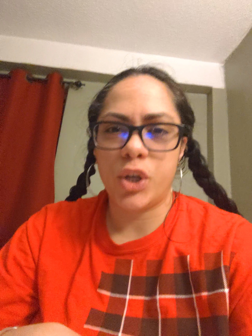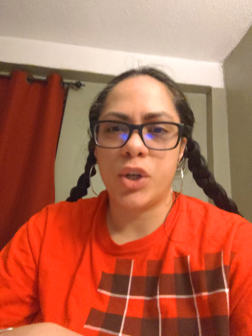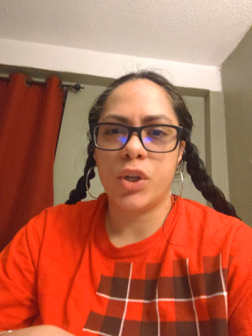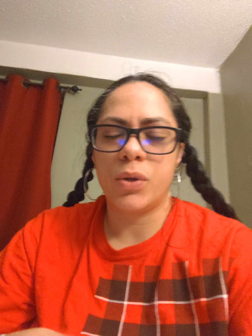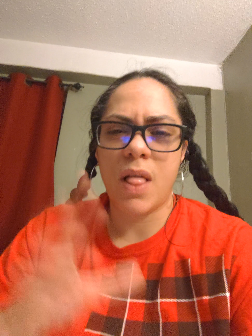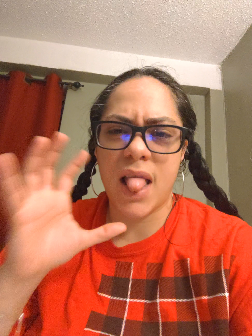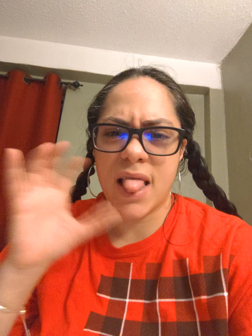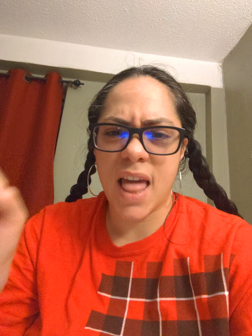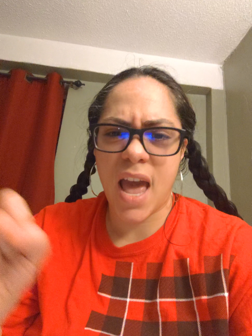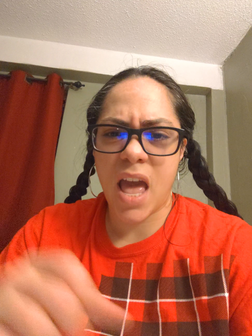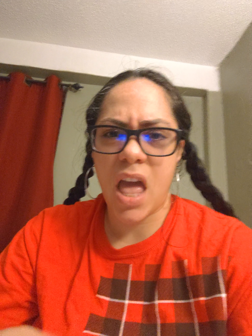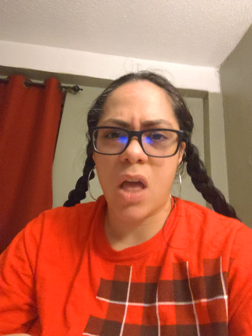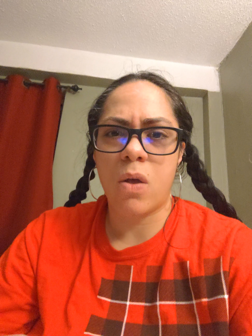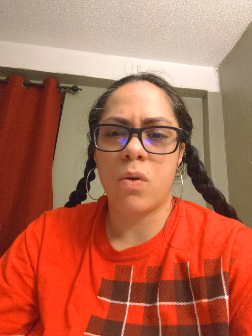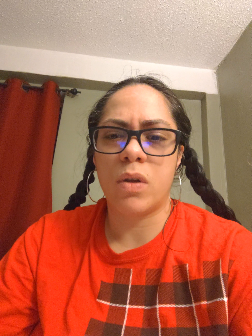loud